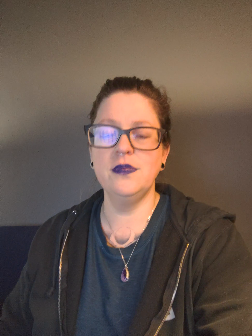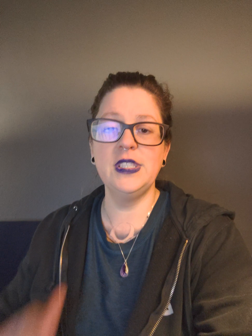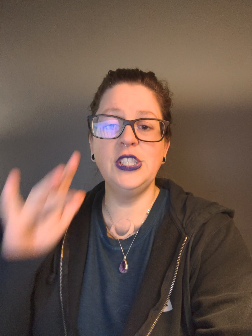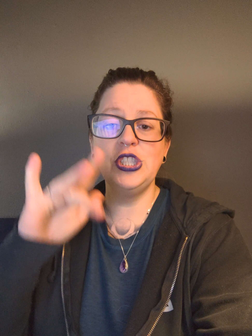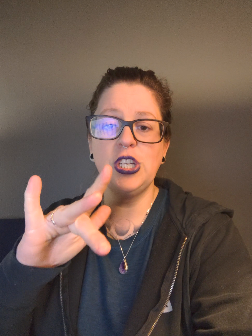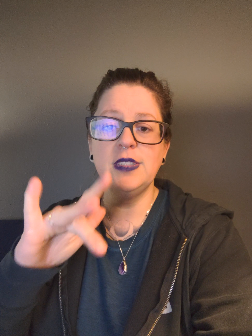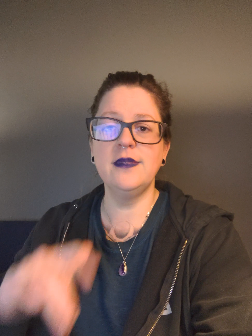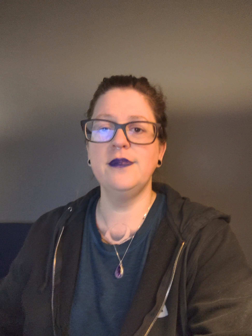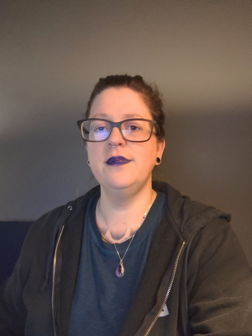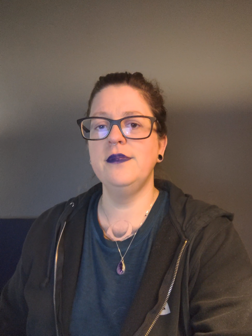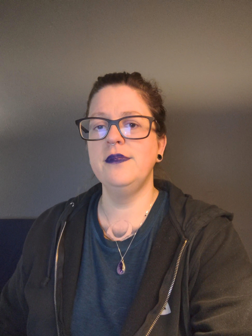touch